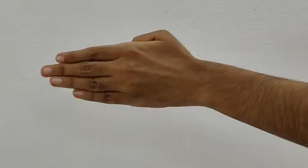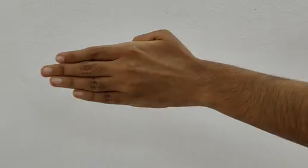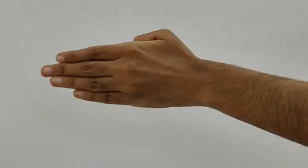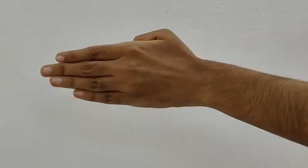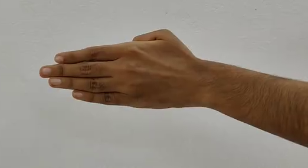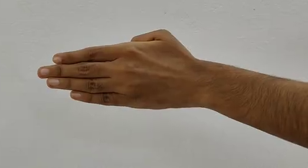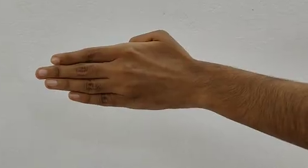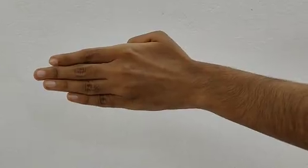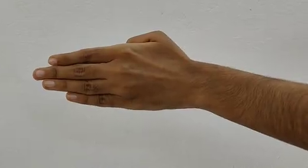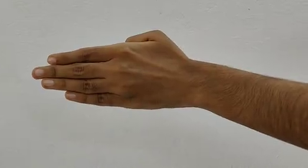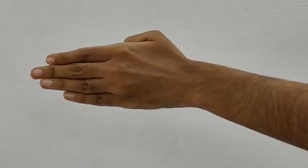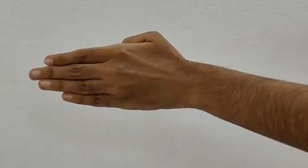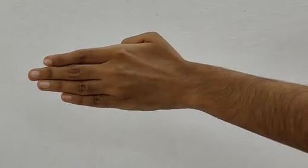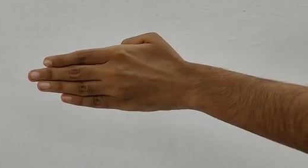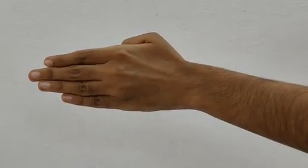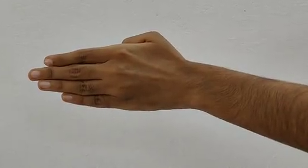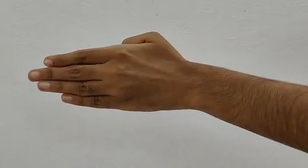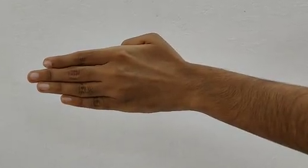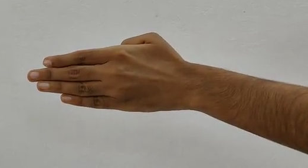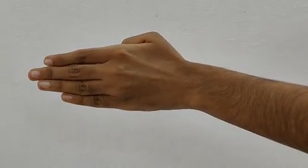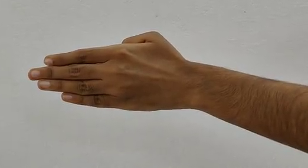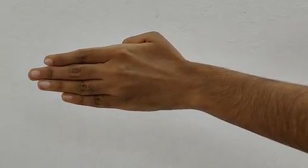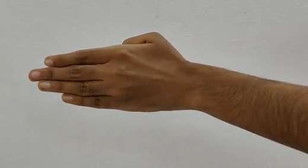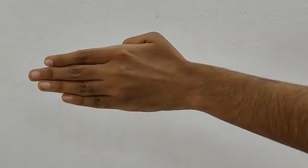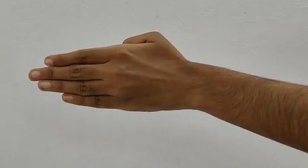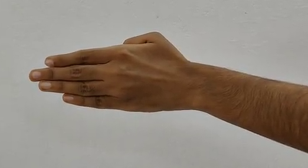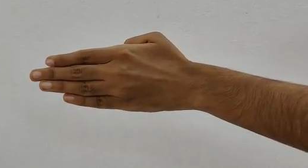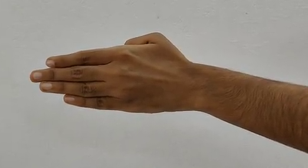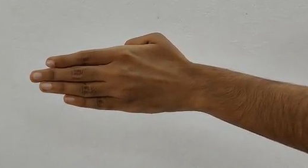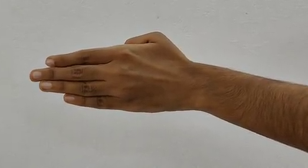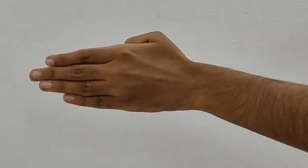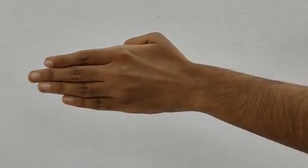അ